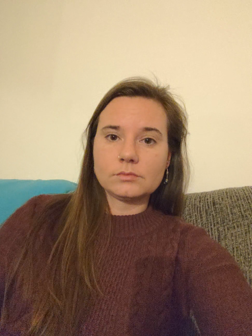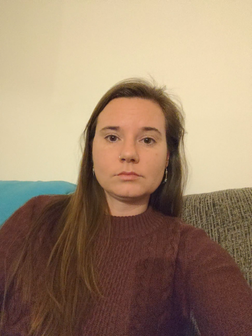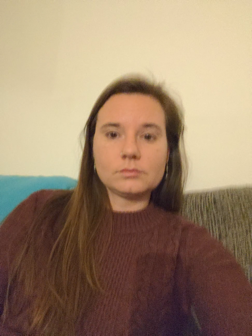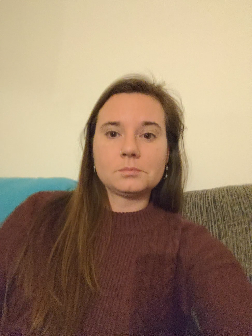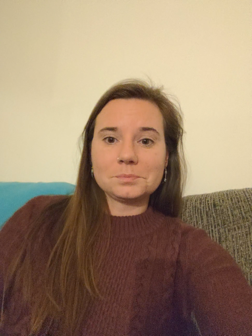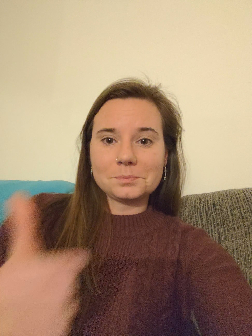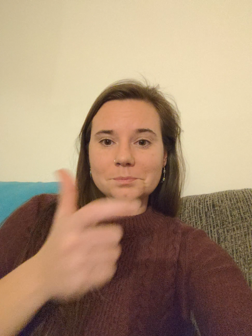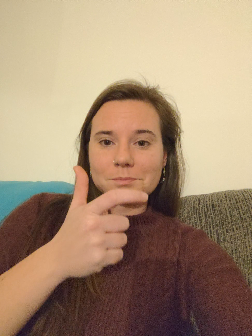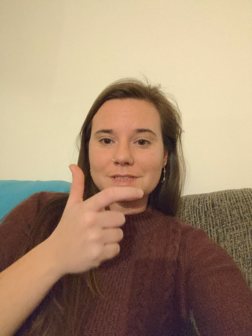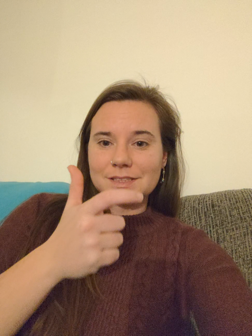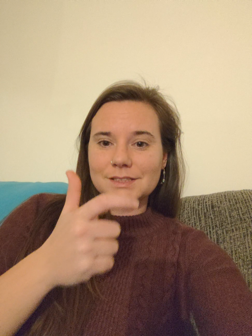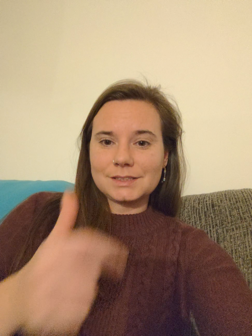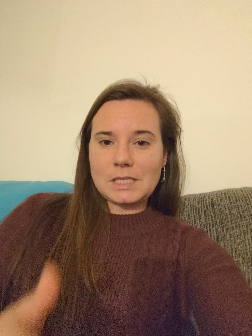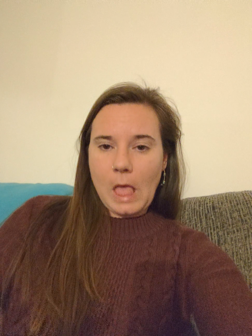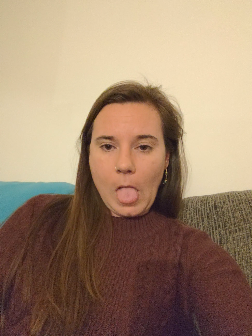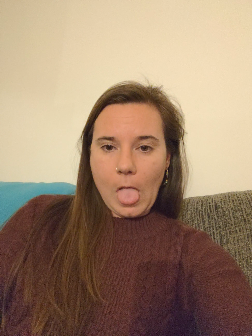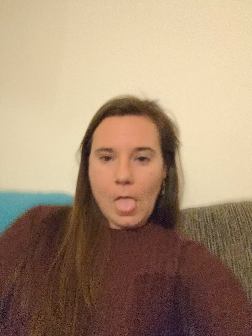pizza